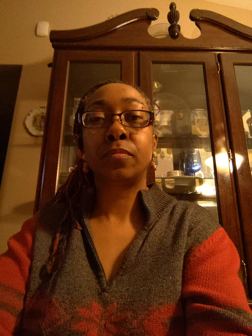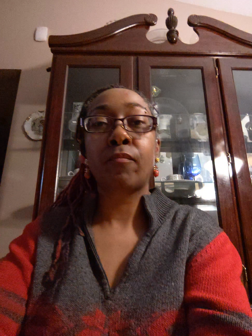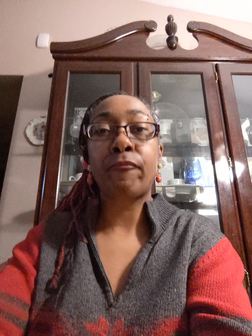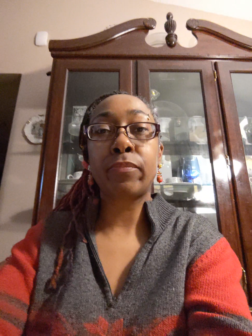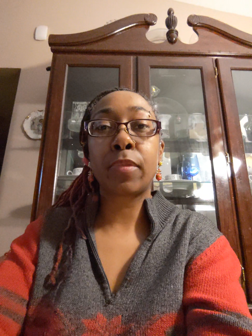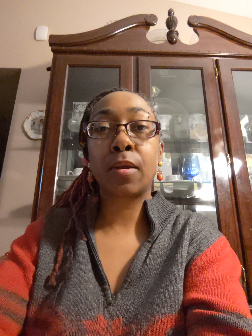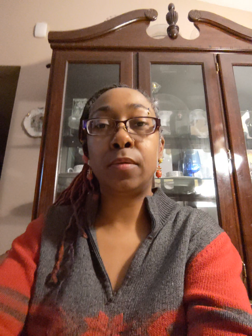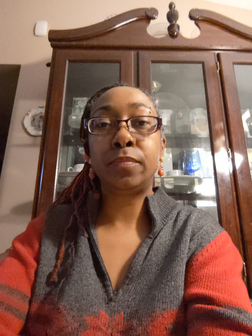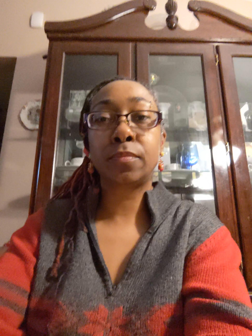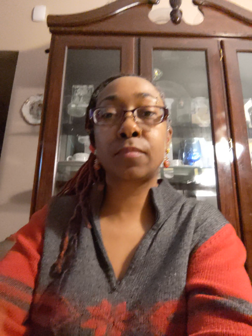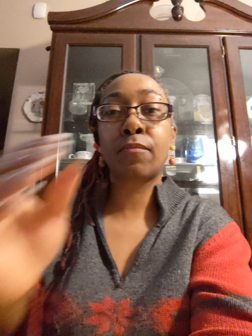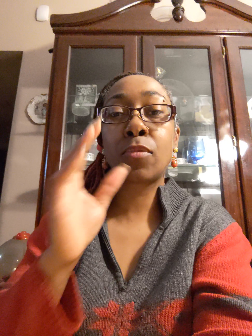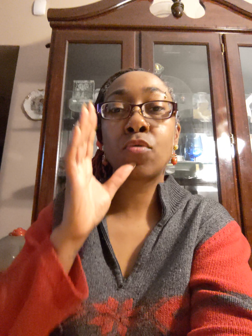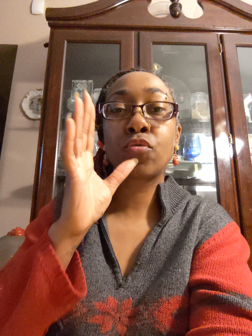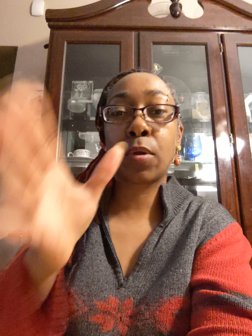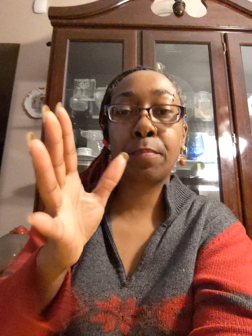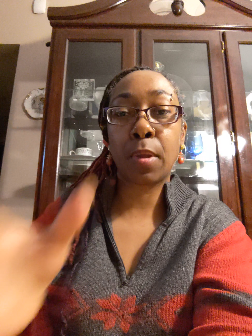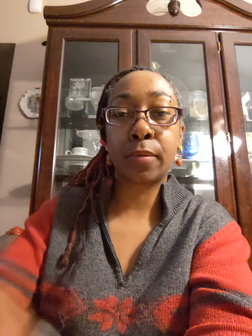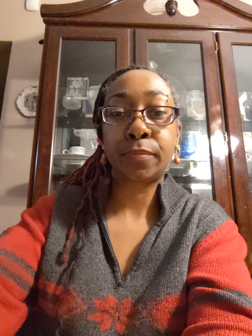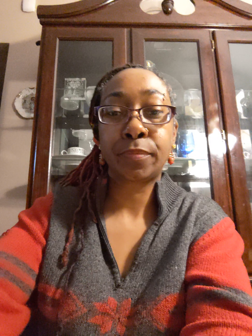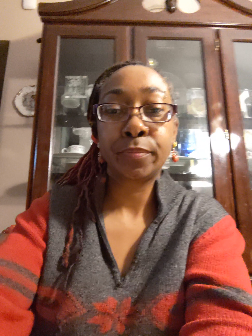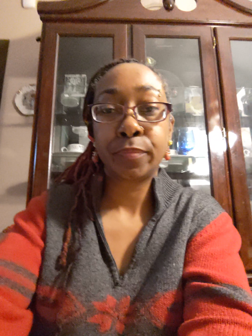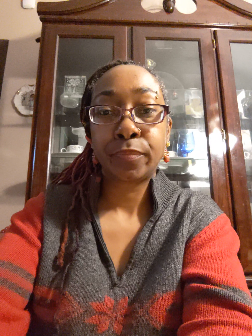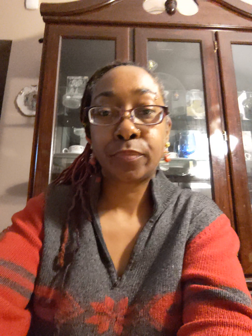grandma